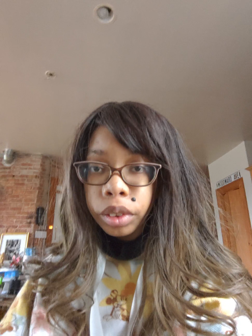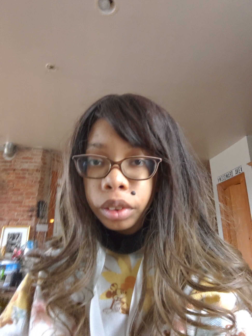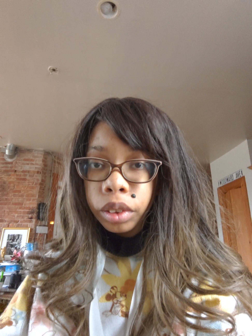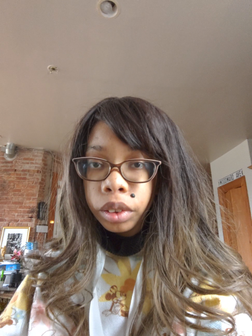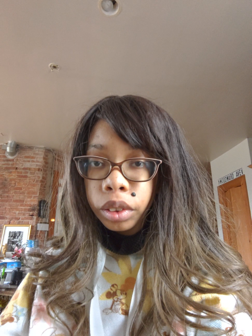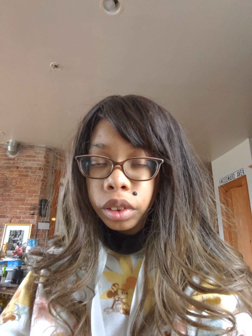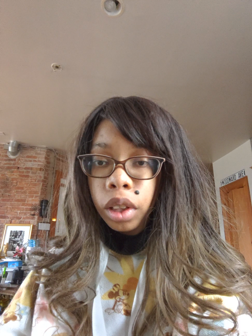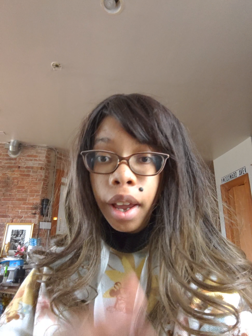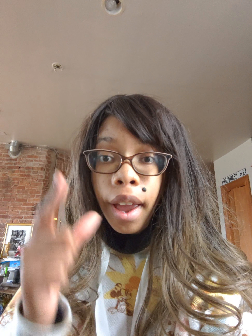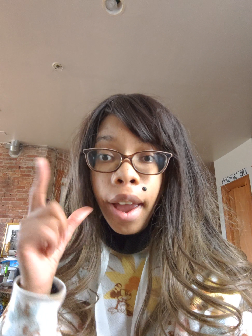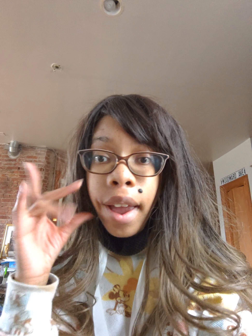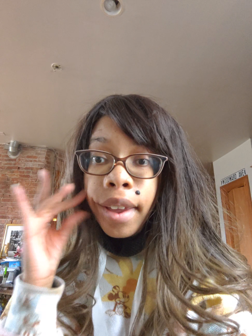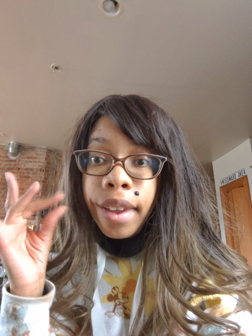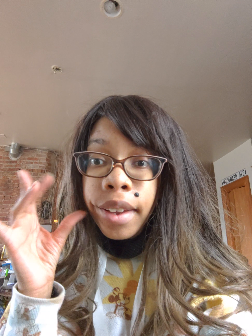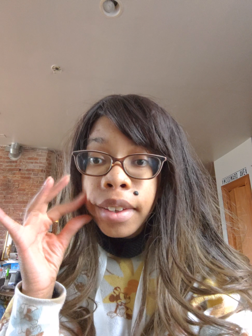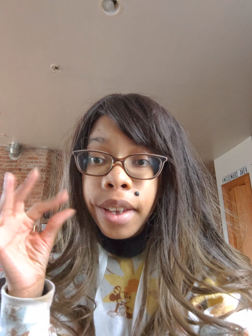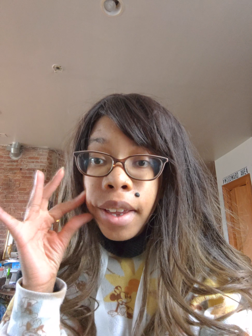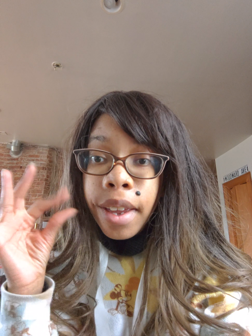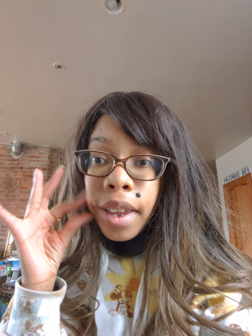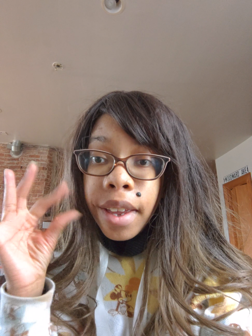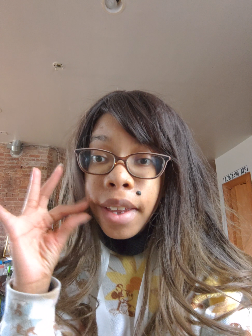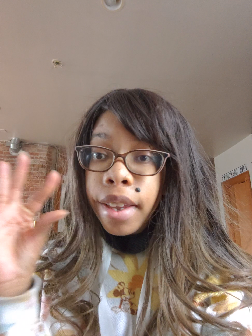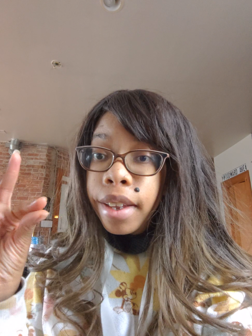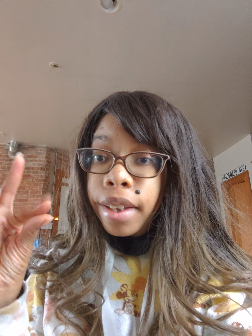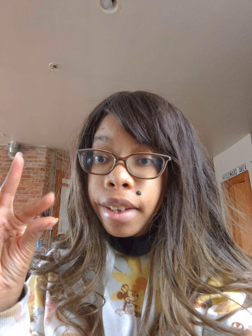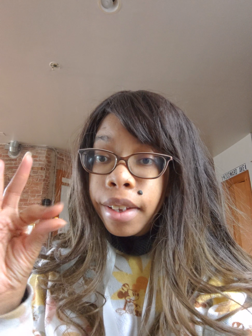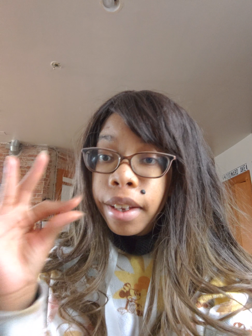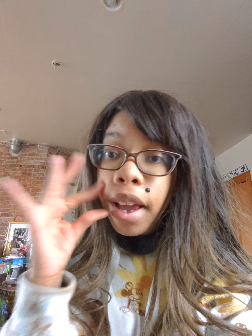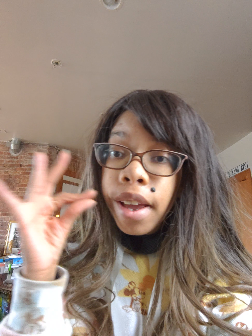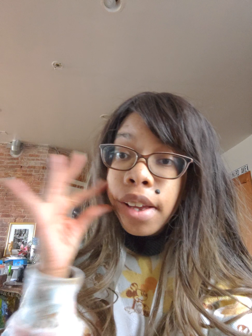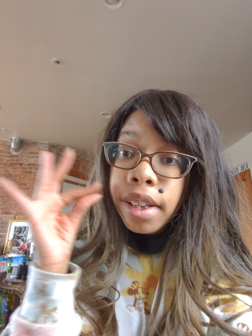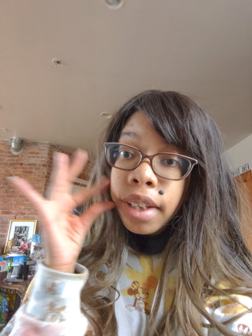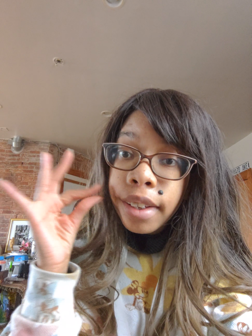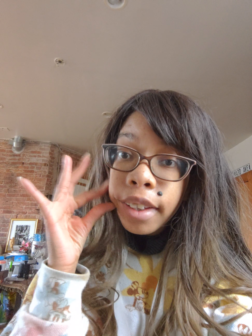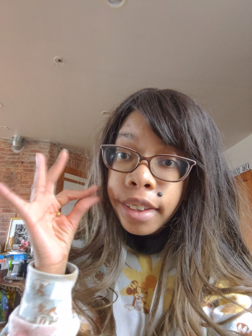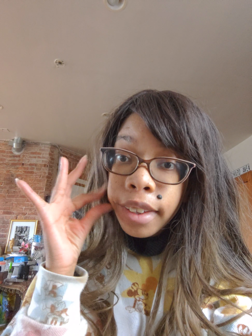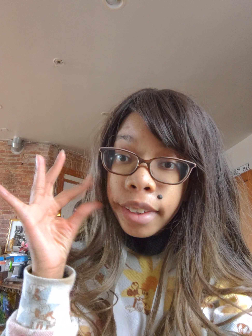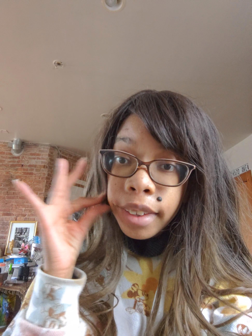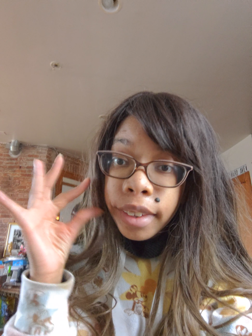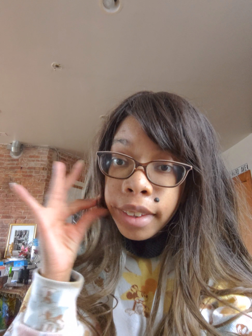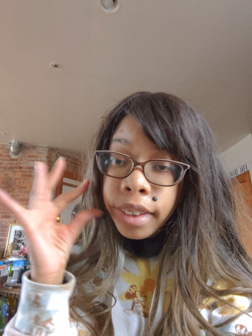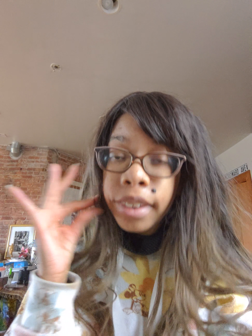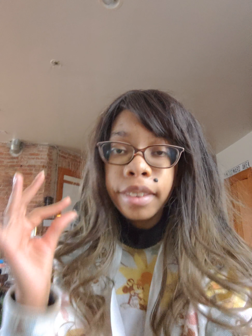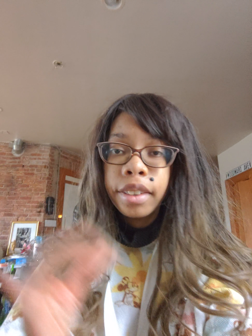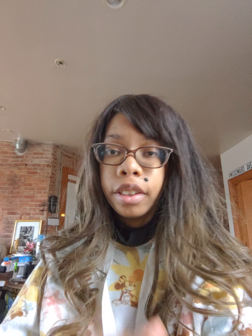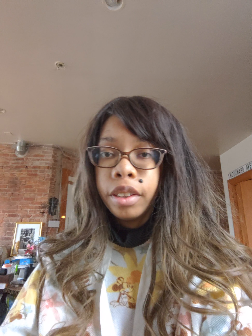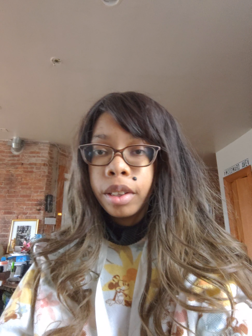cat